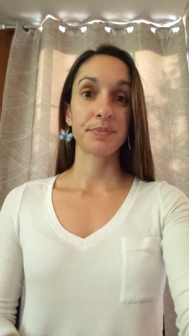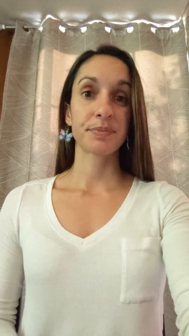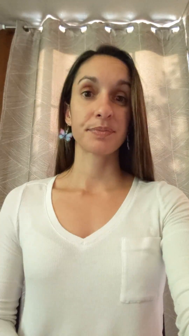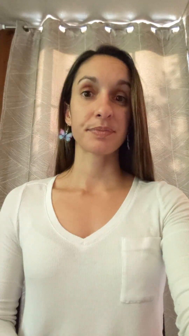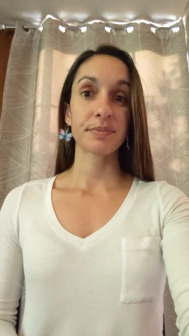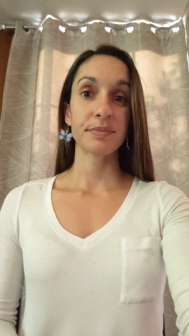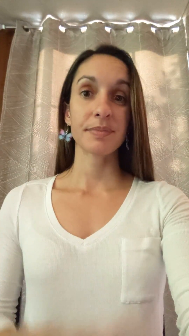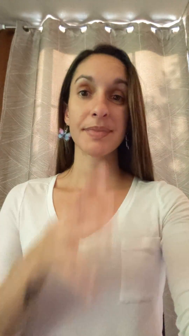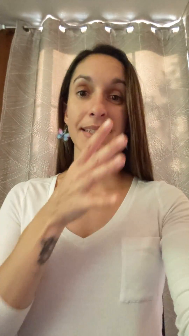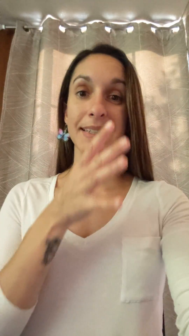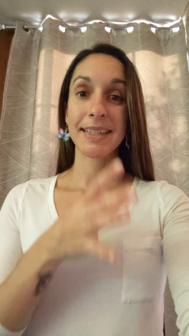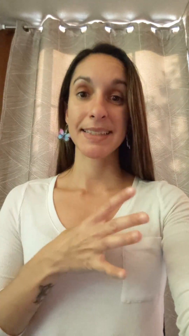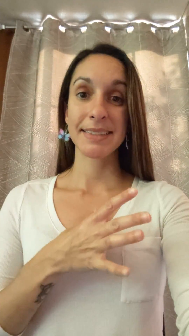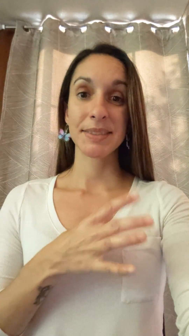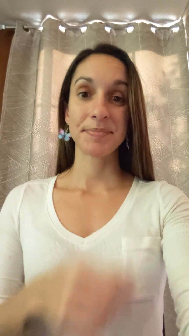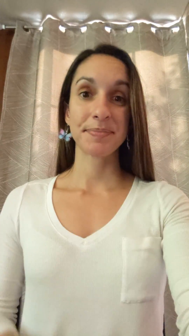lady